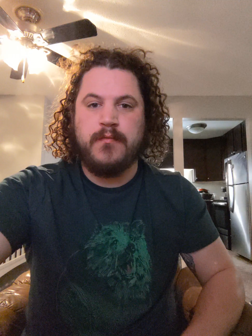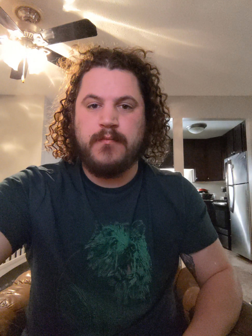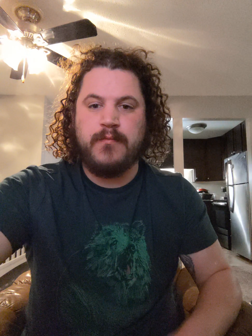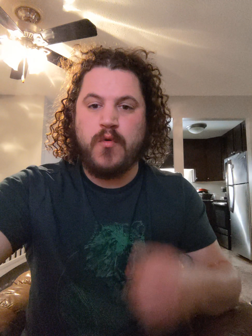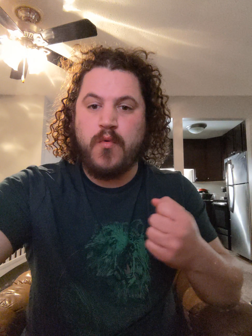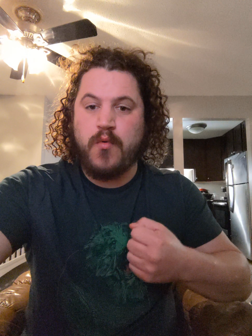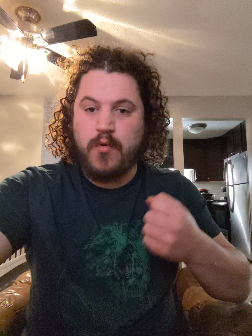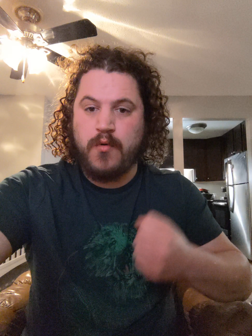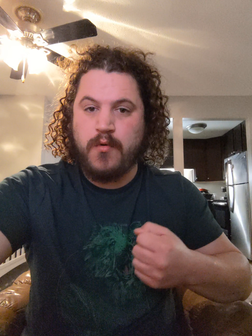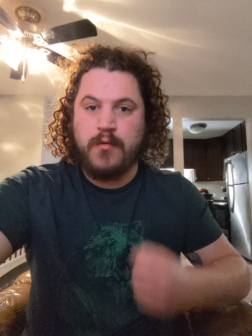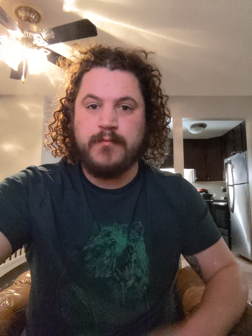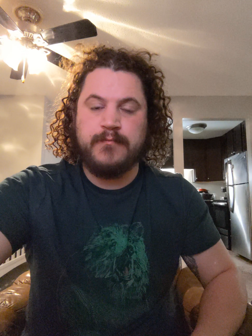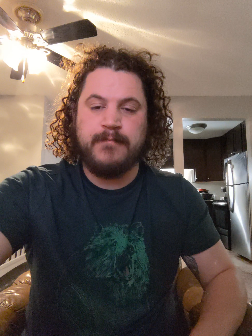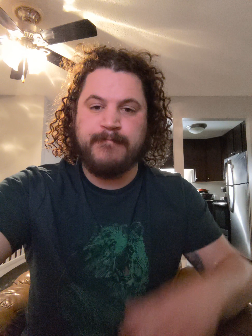car